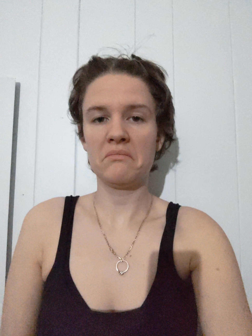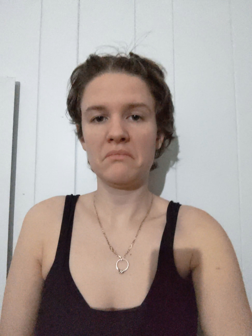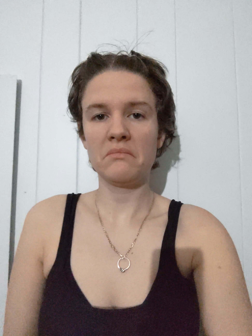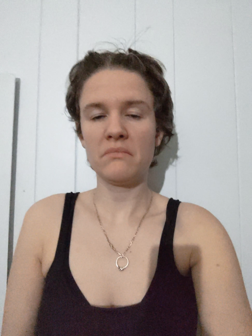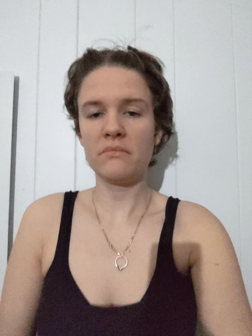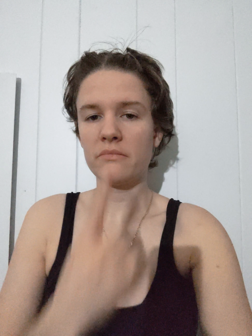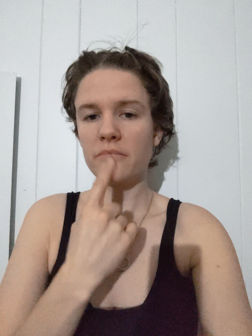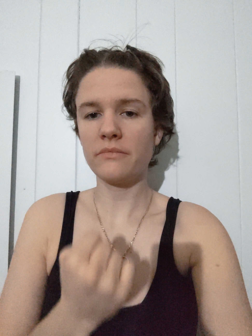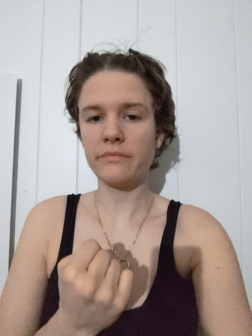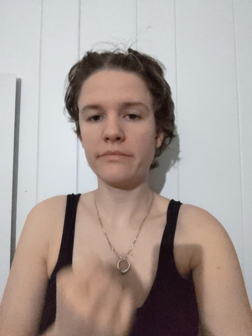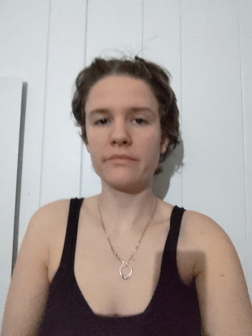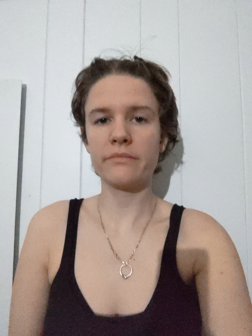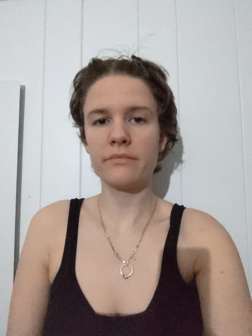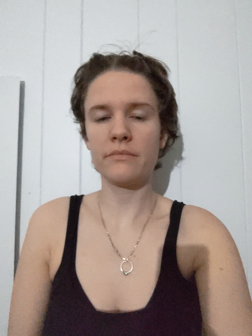red